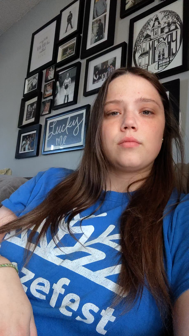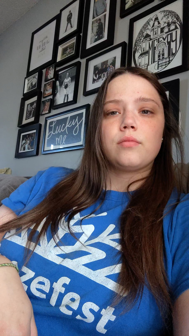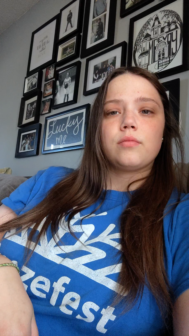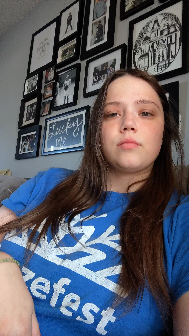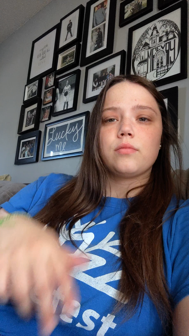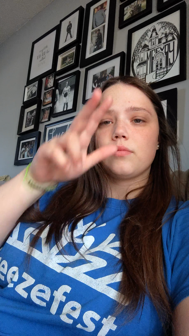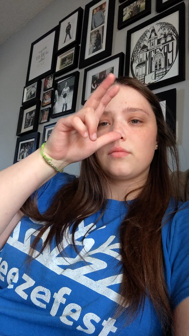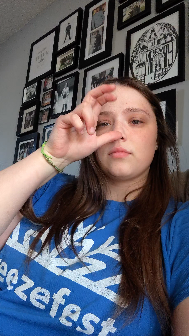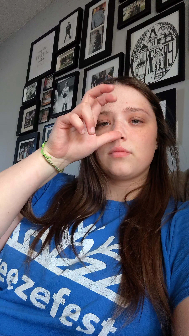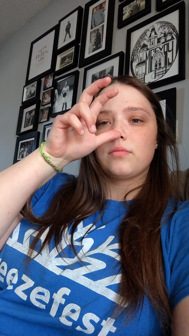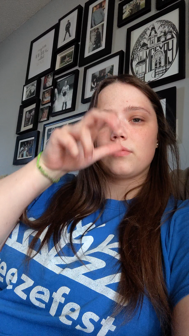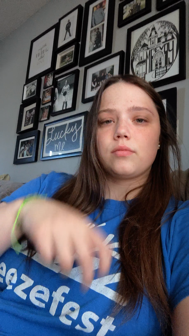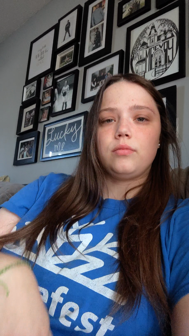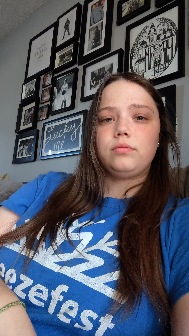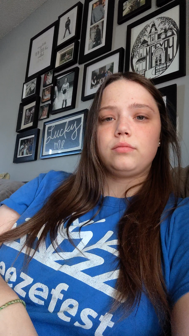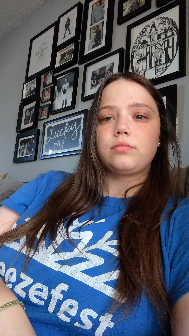ant